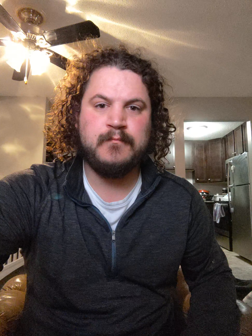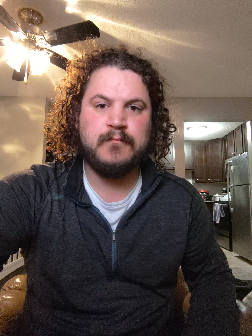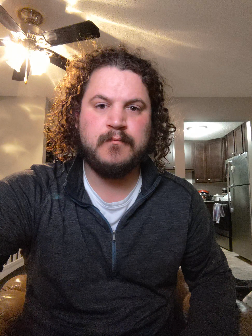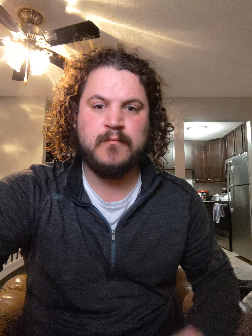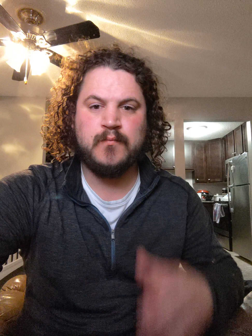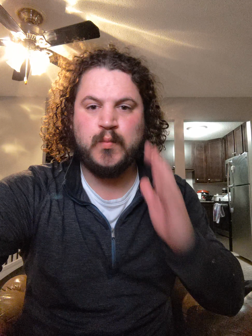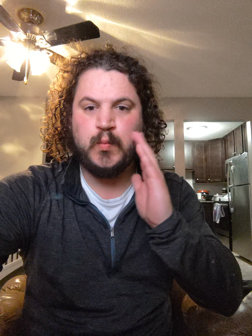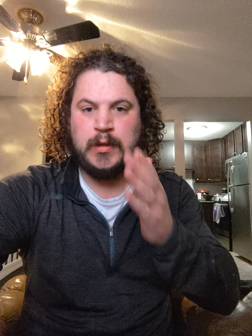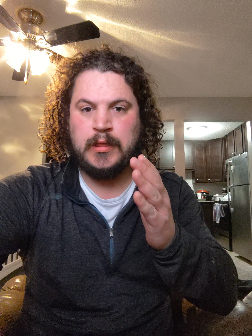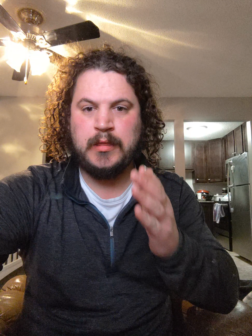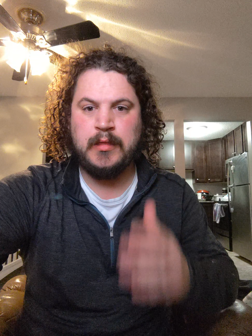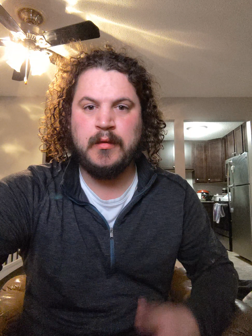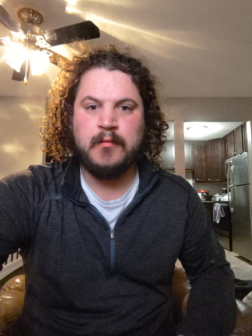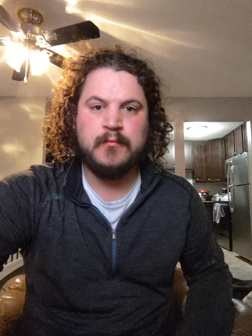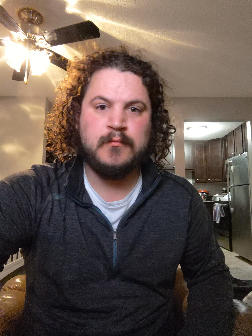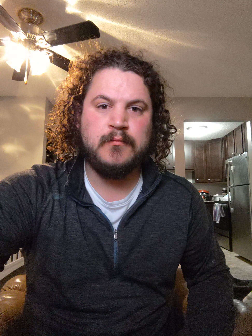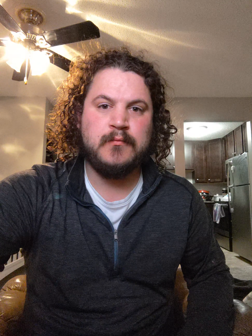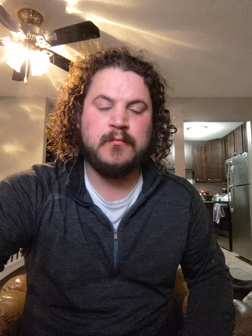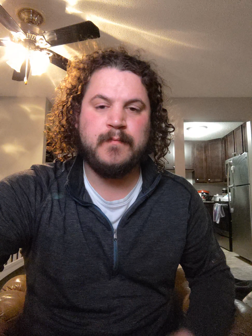will